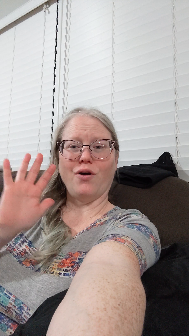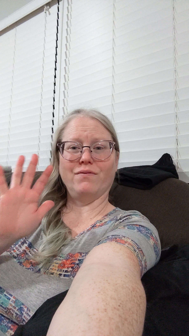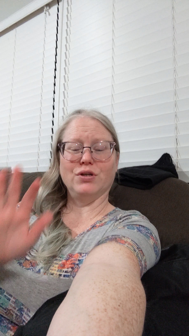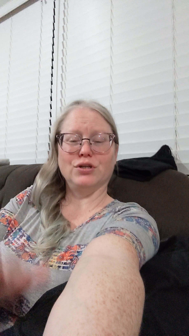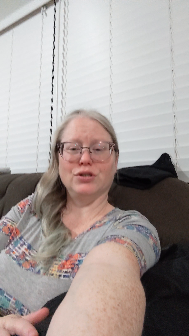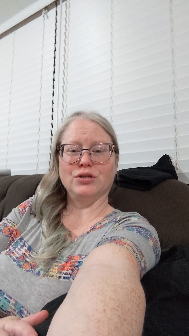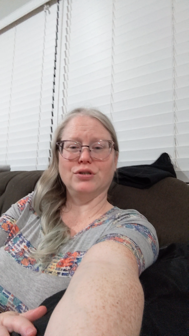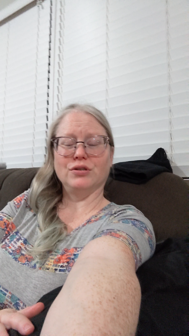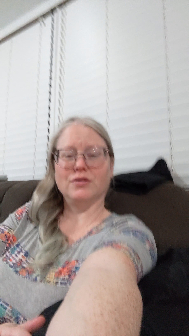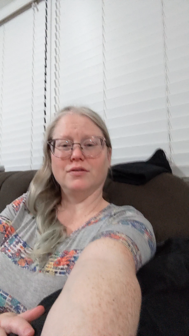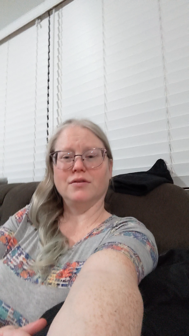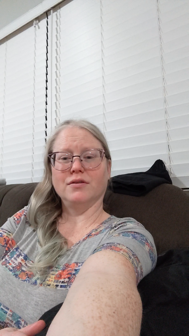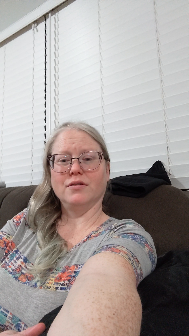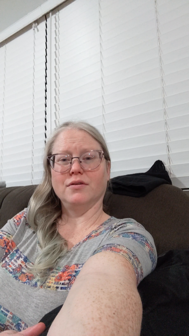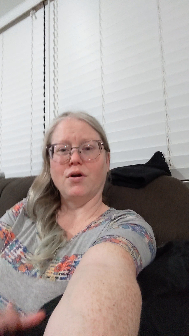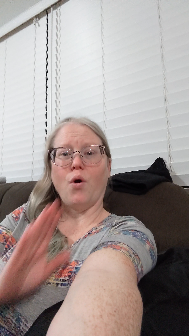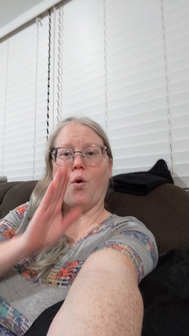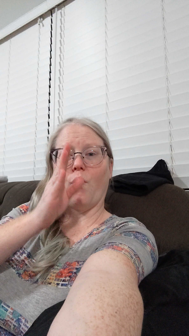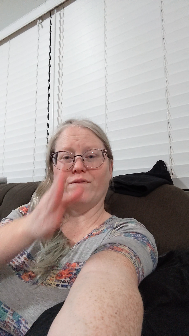over